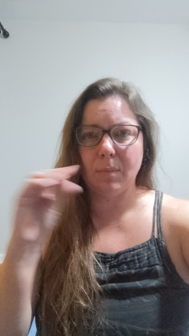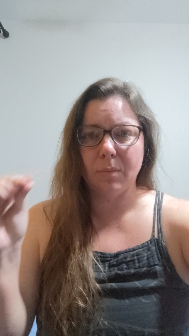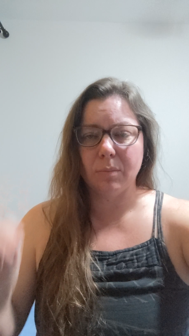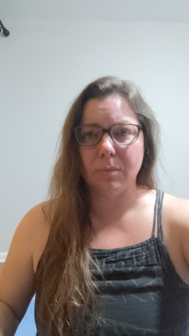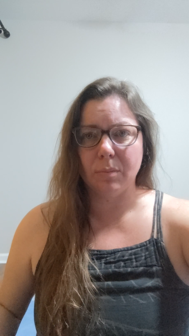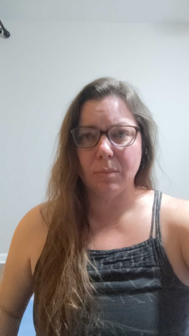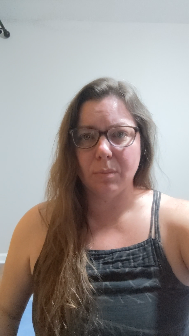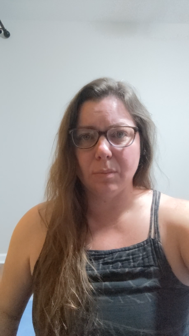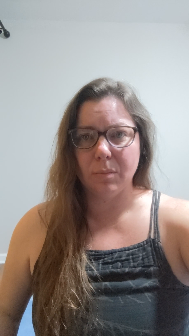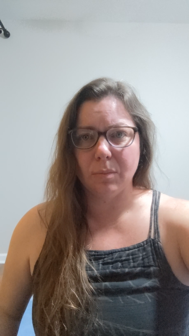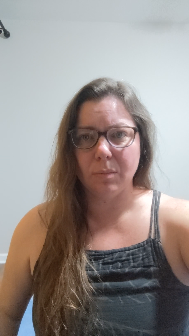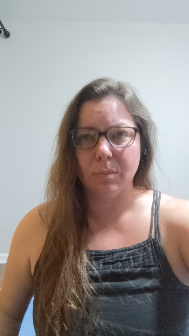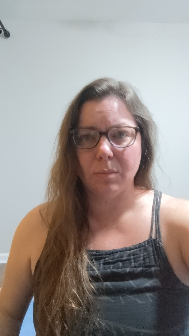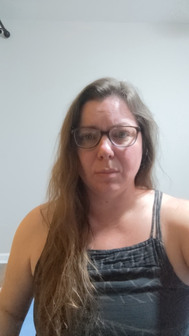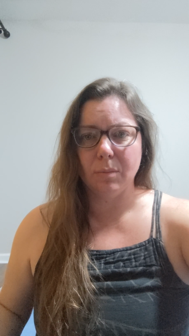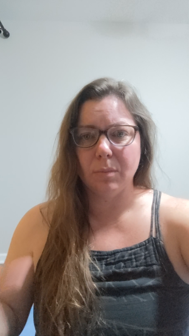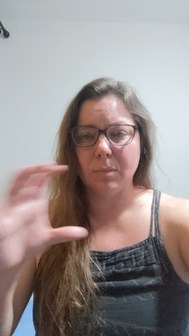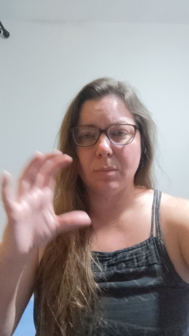ball